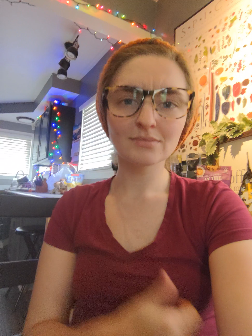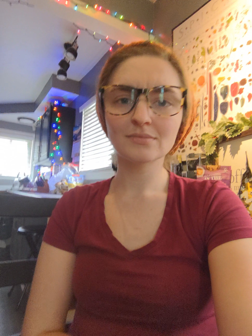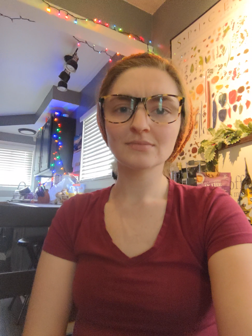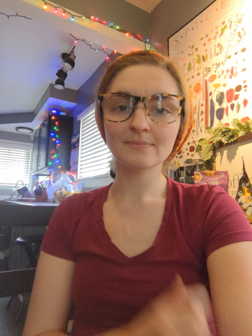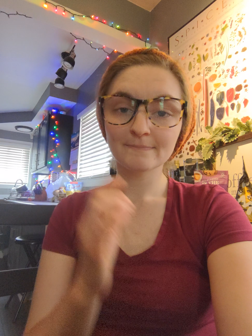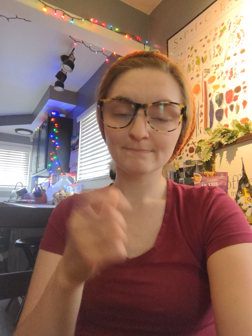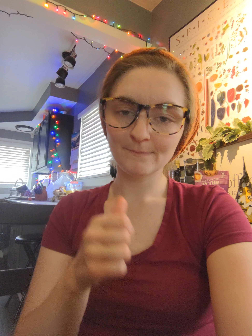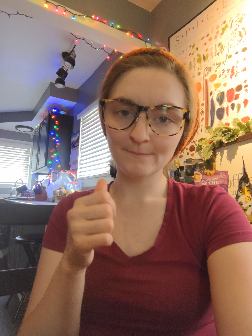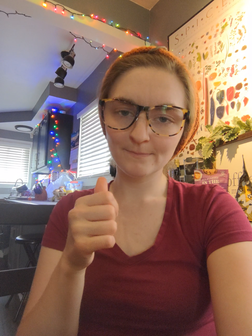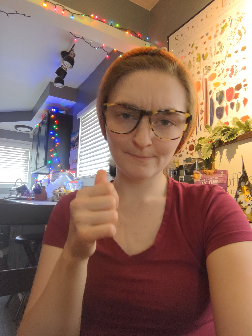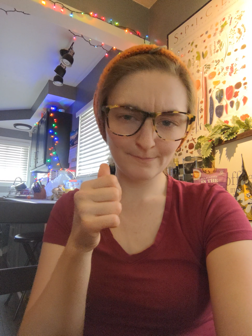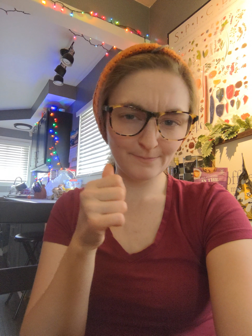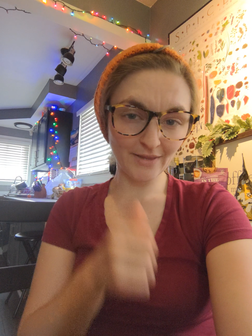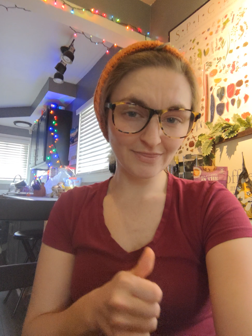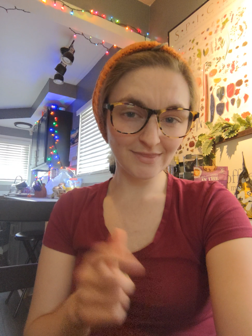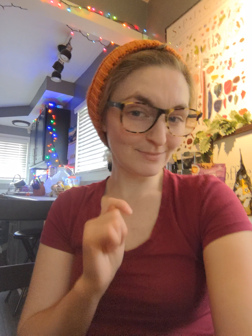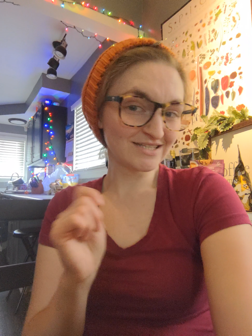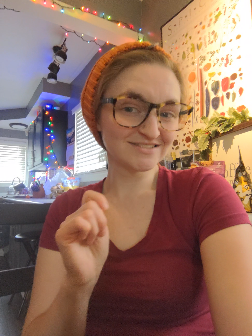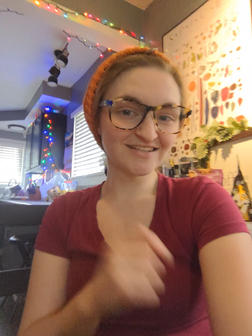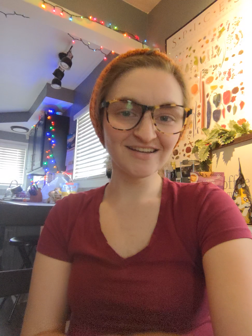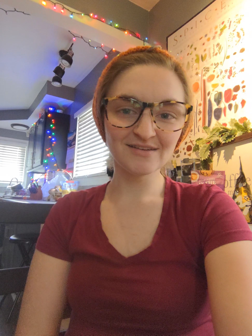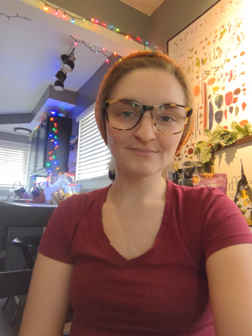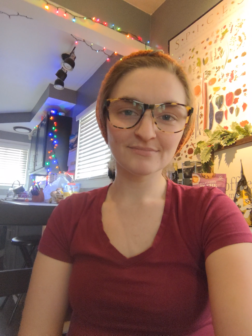potty